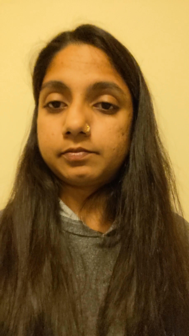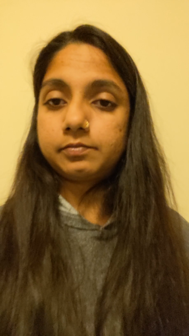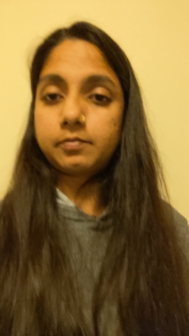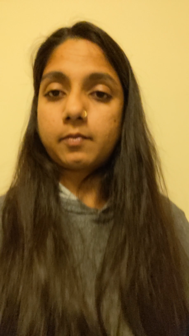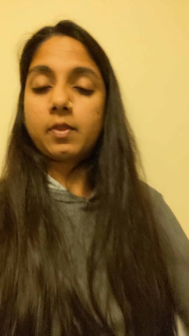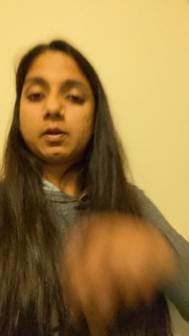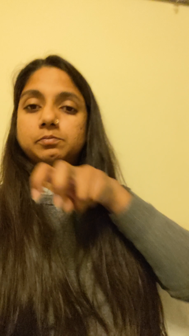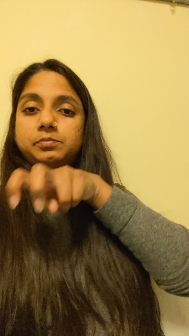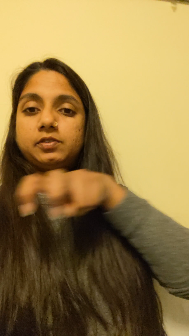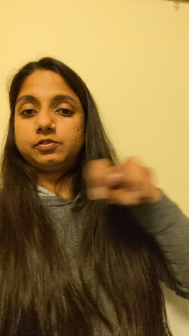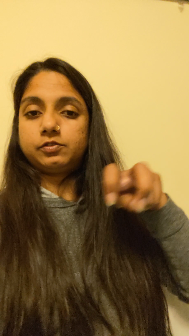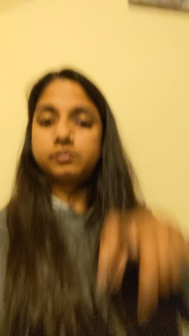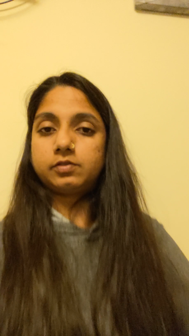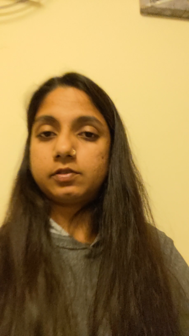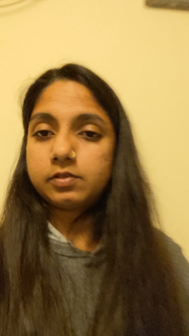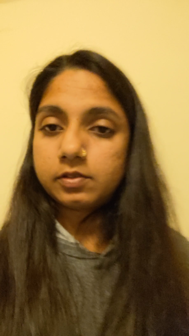bench